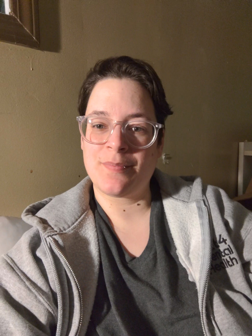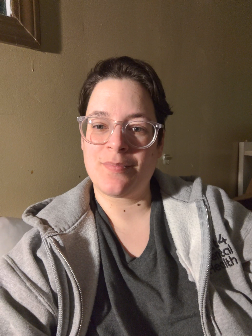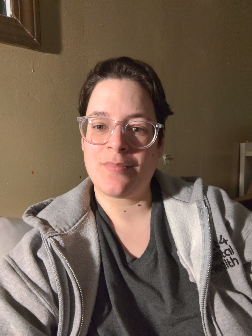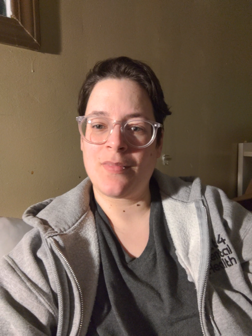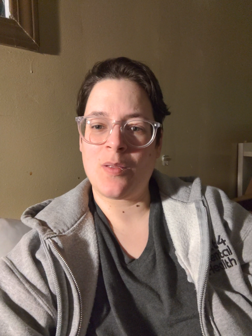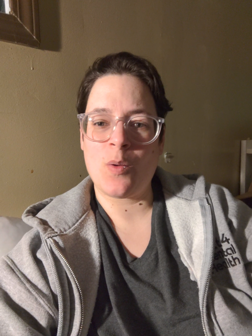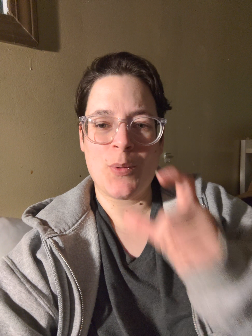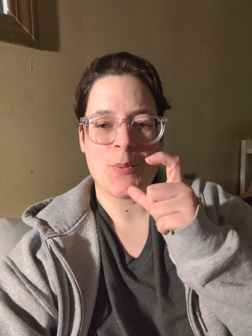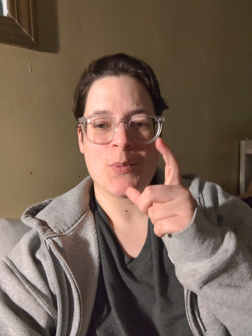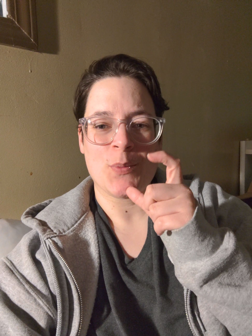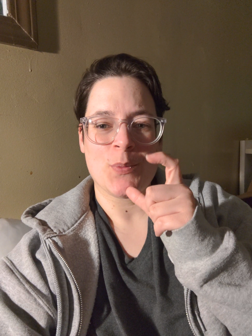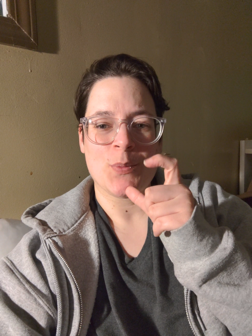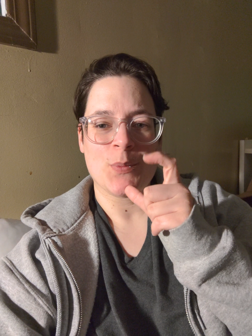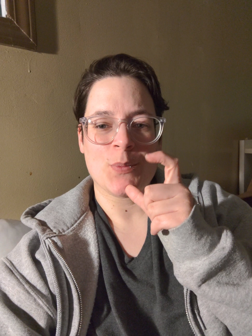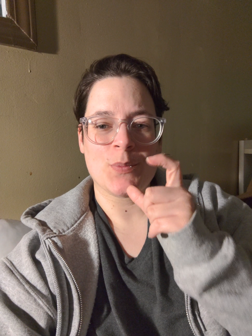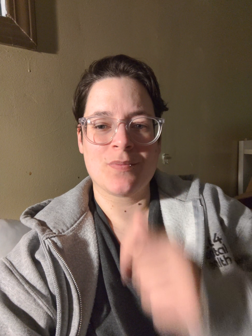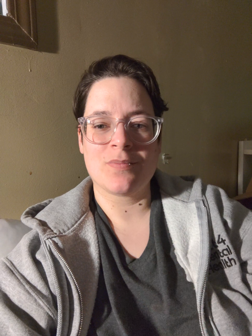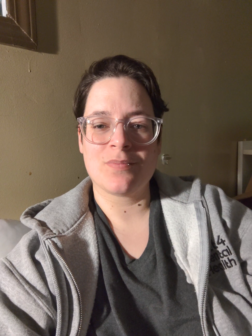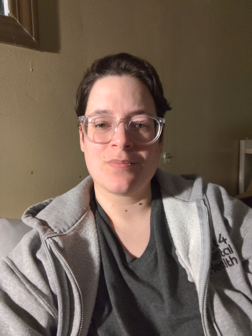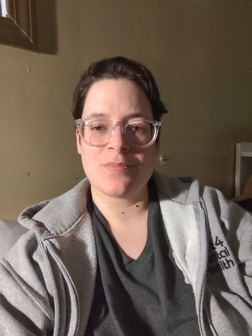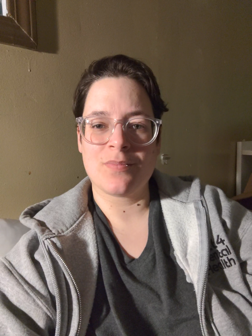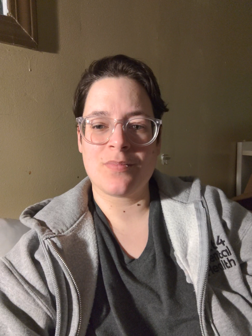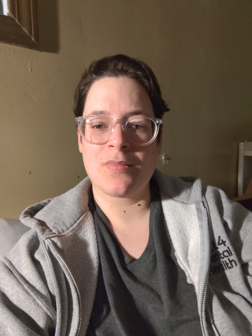who